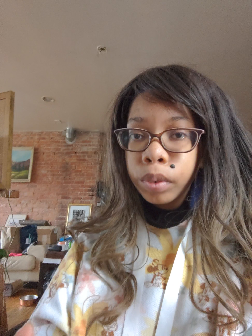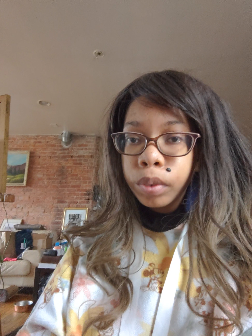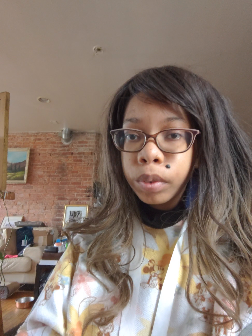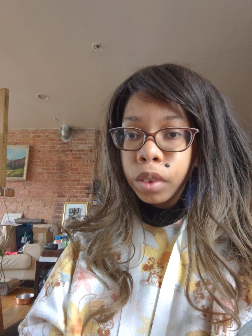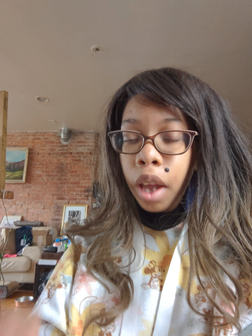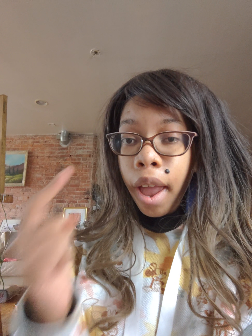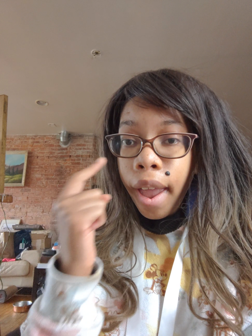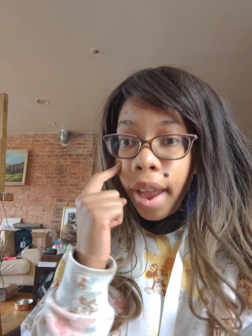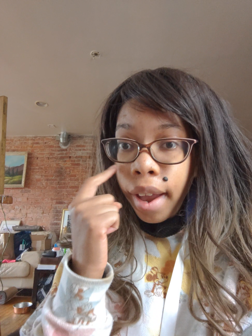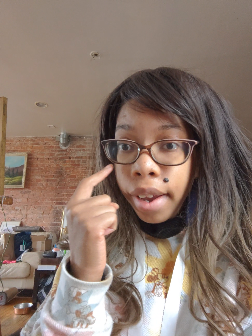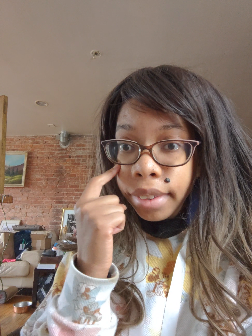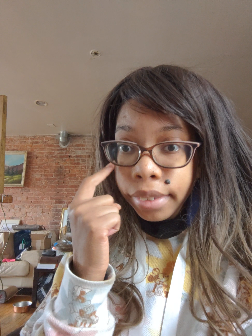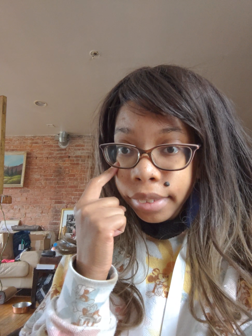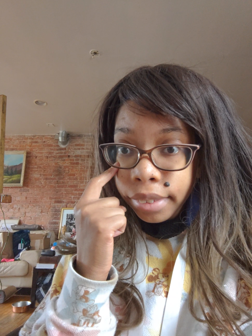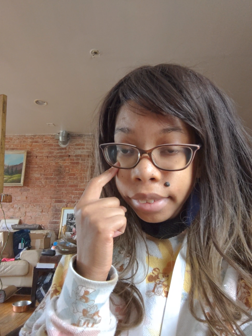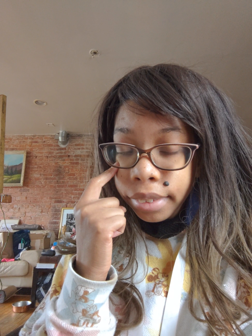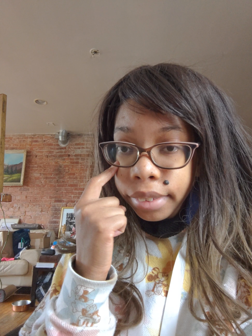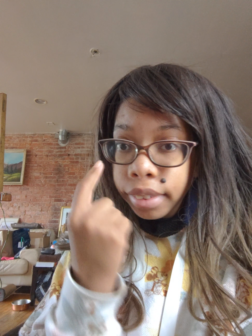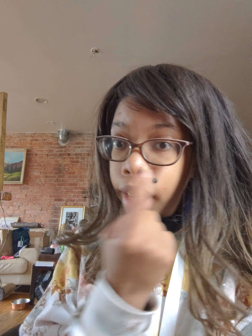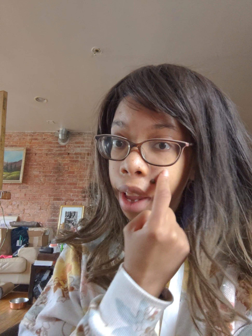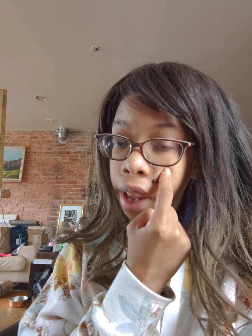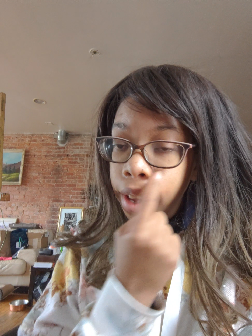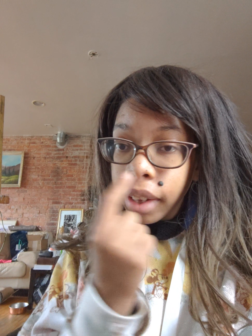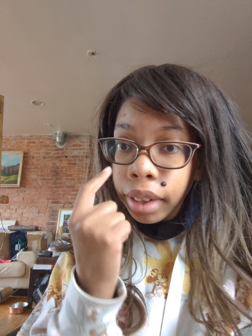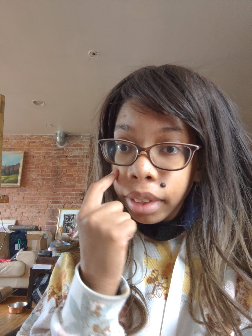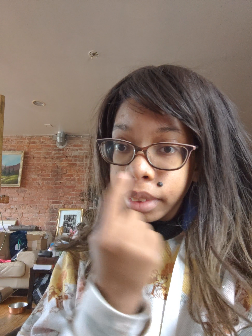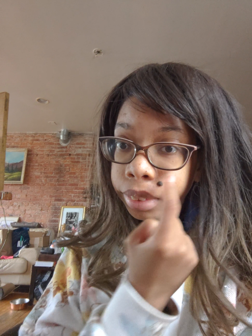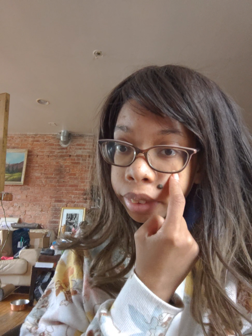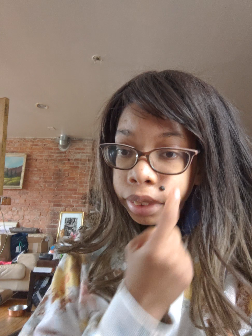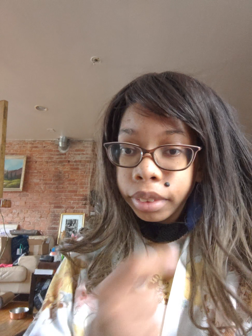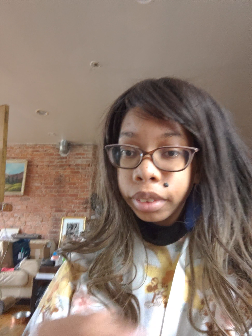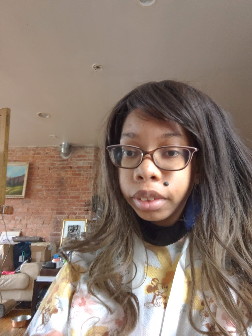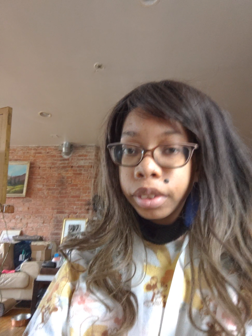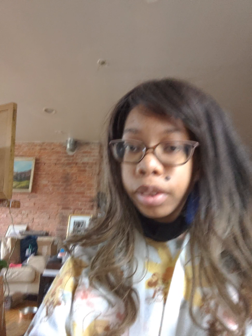eye